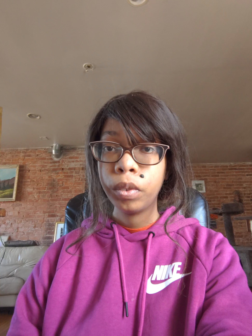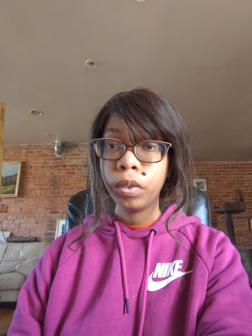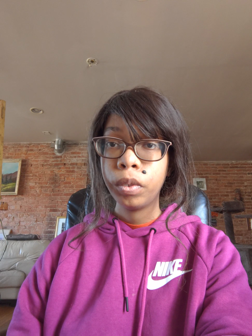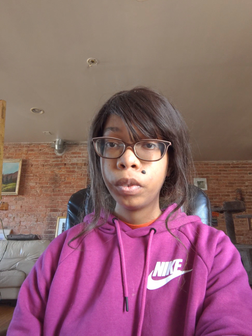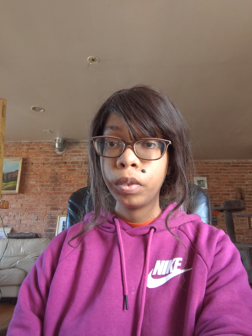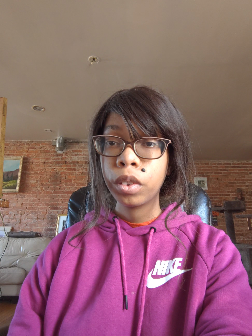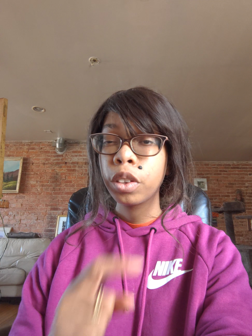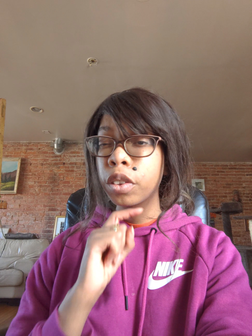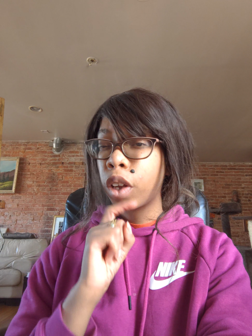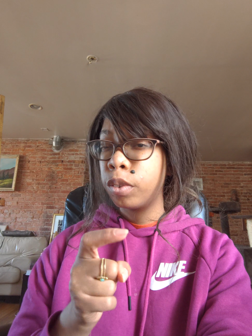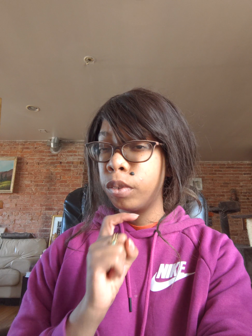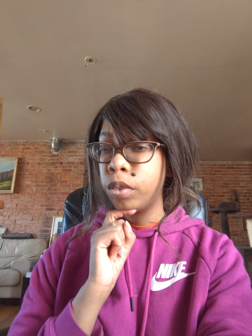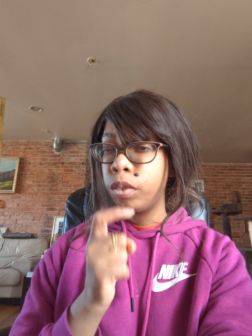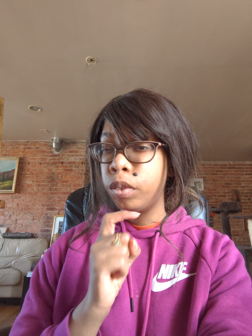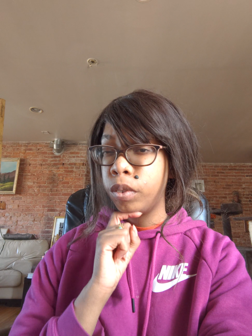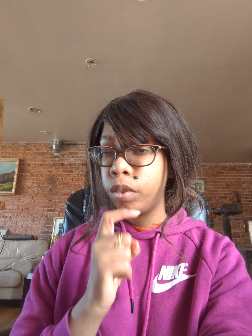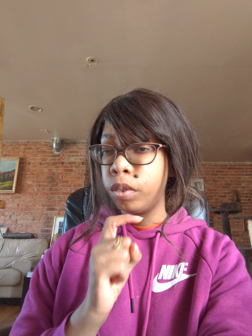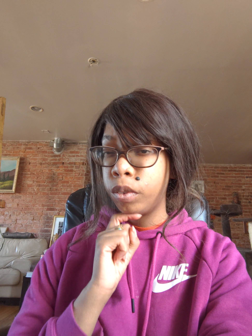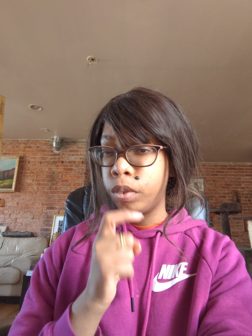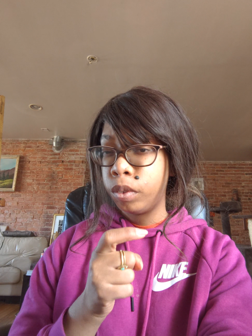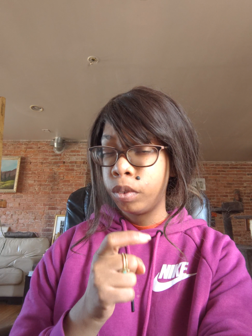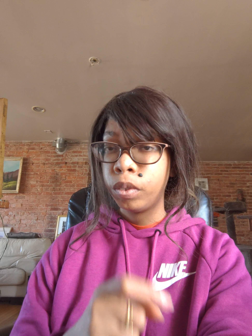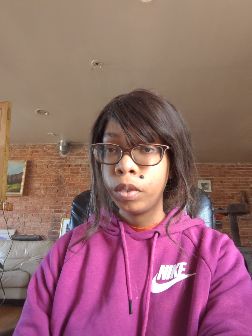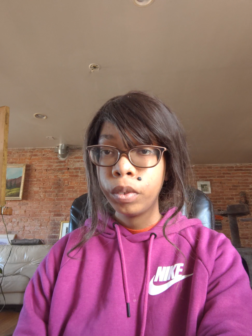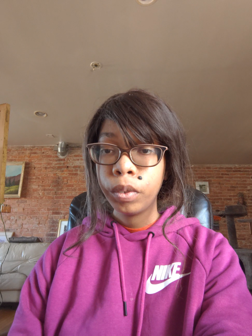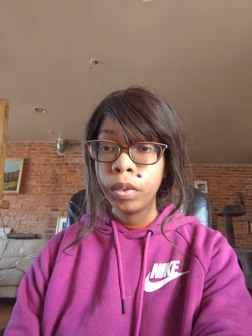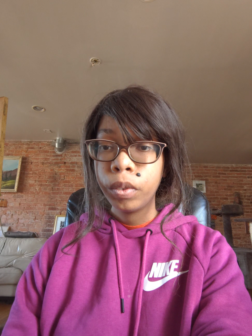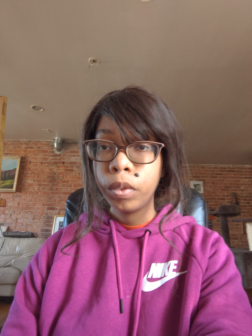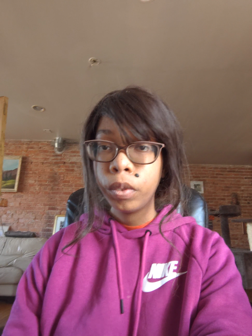garbage